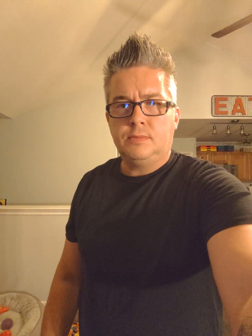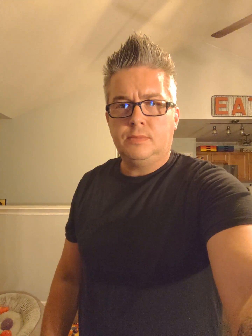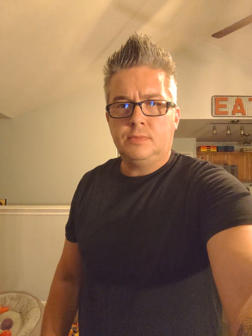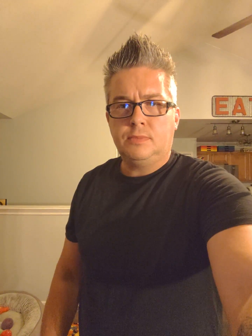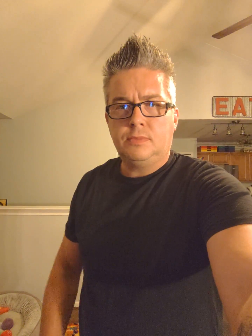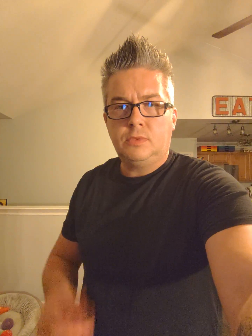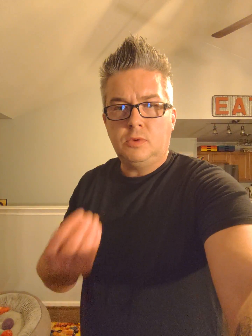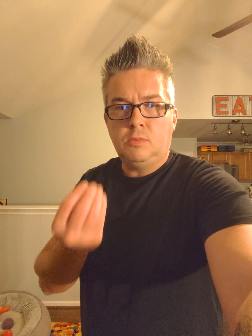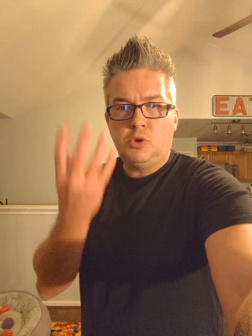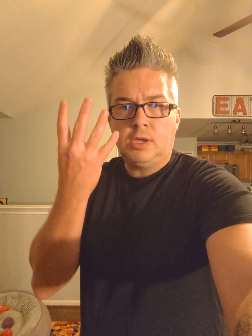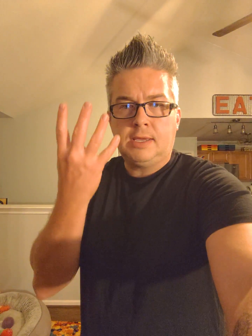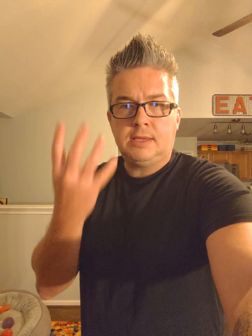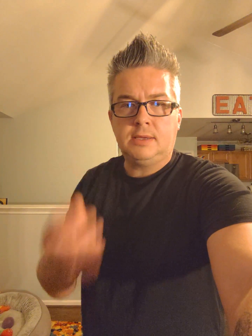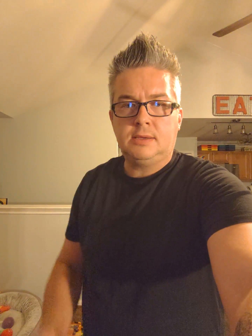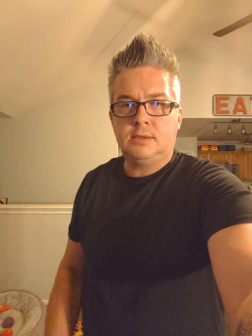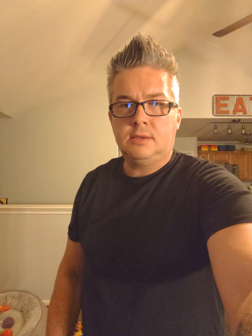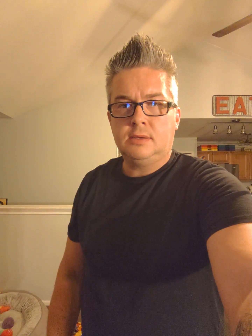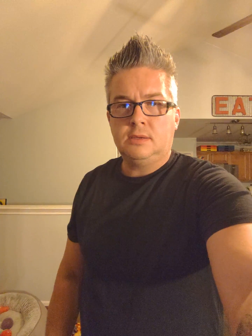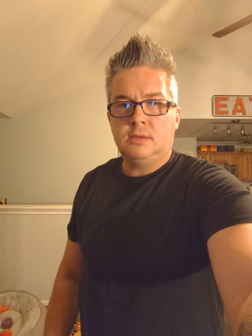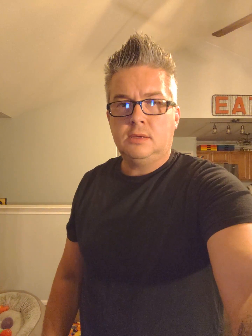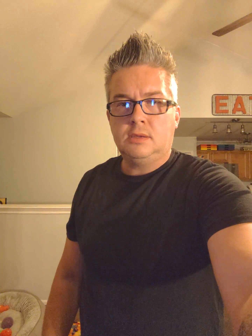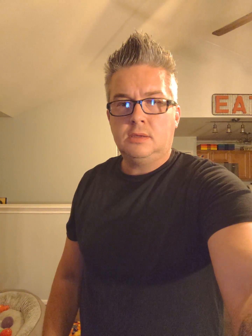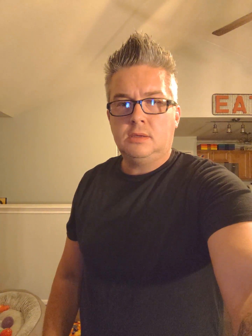plants